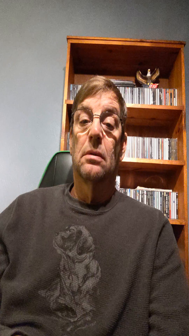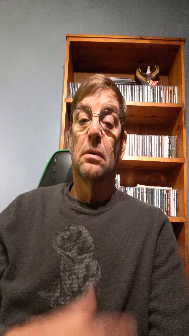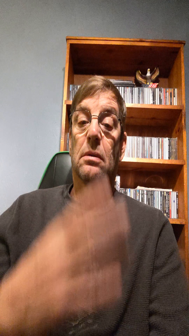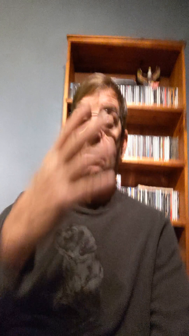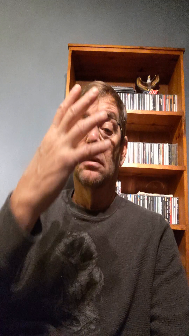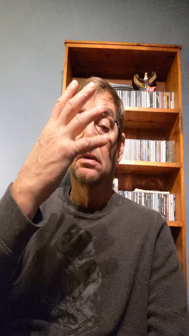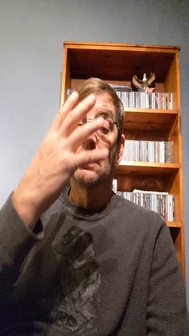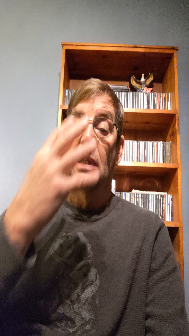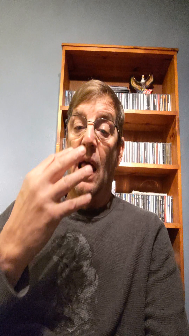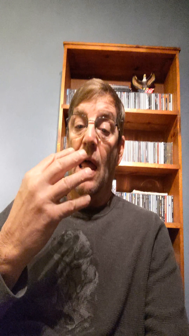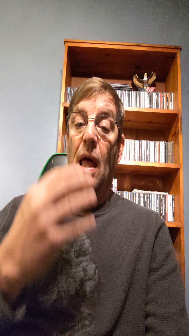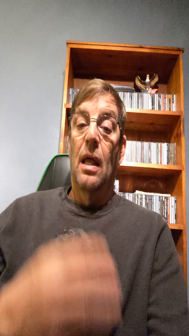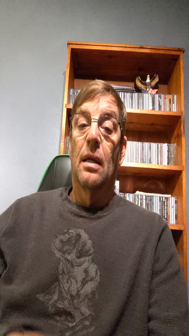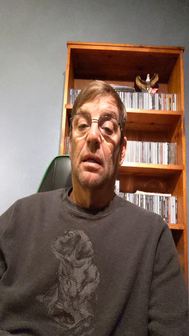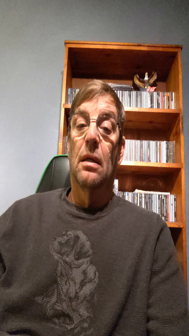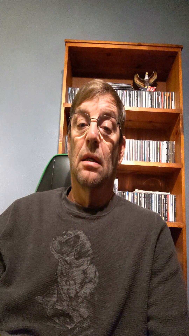sad